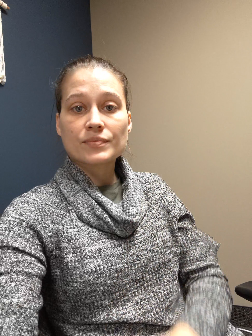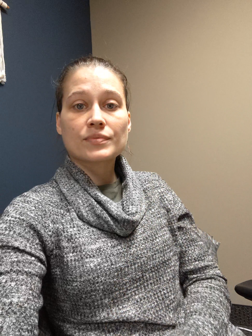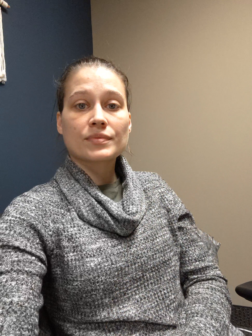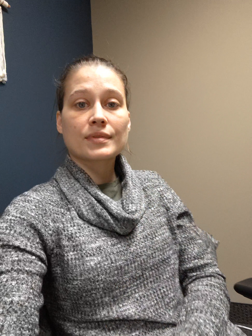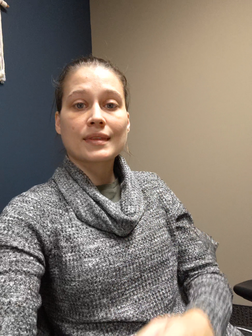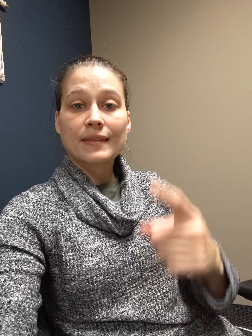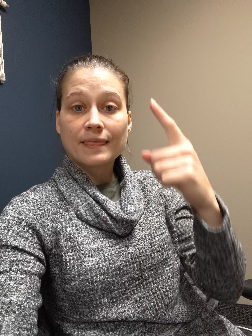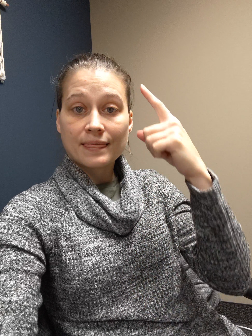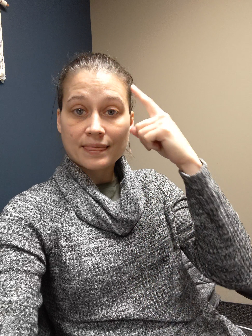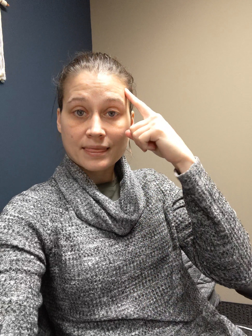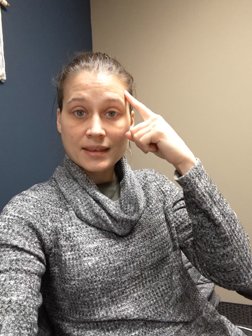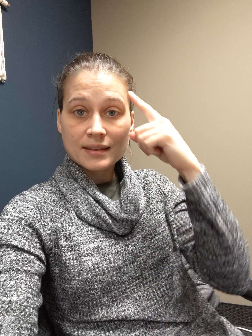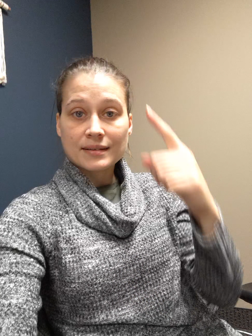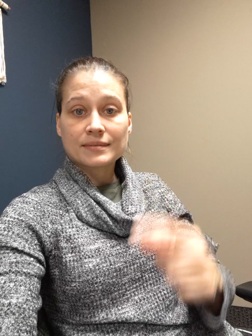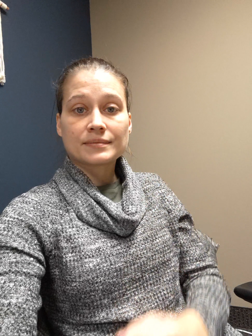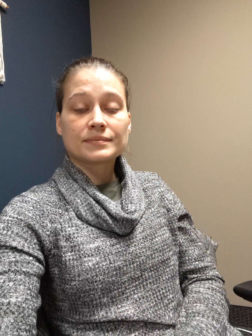think